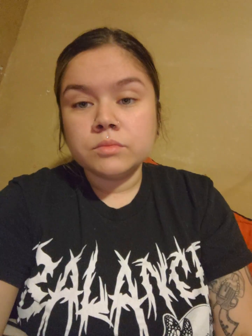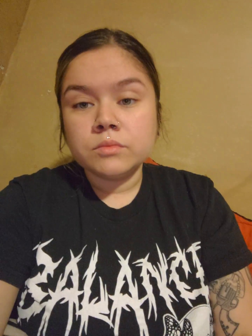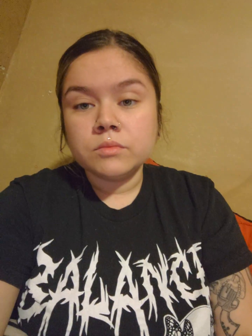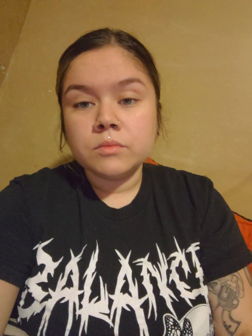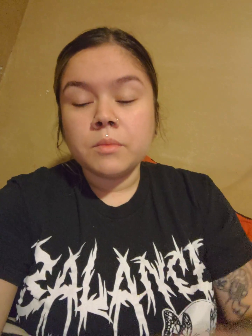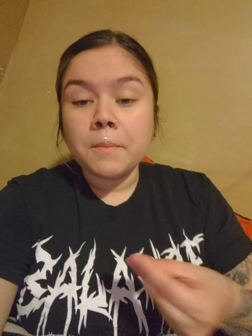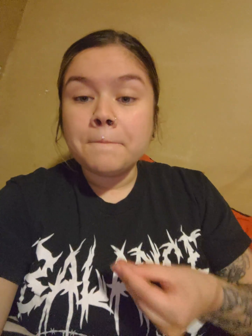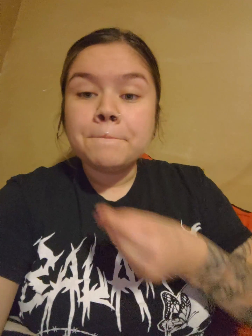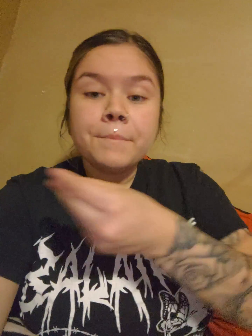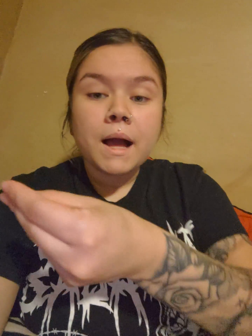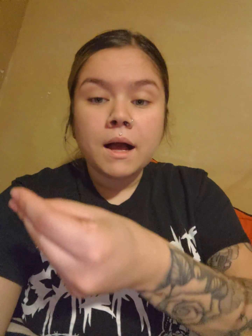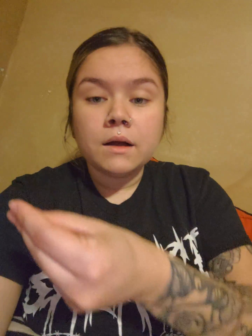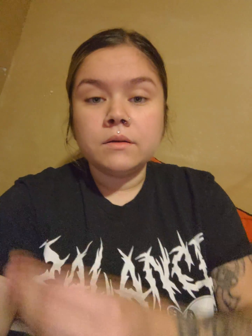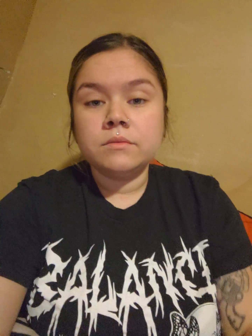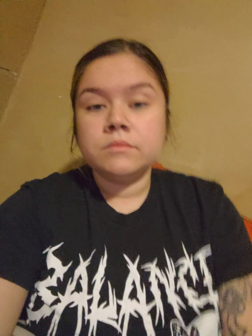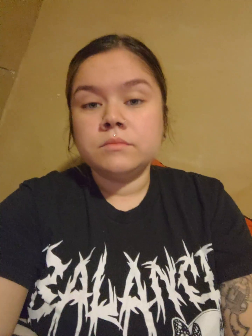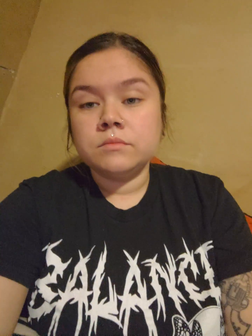buy